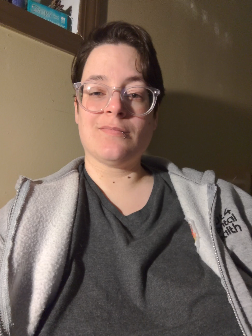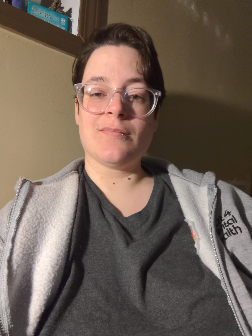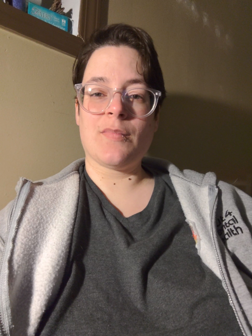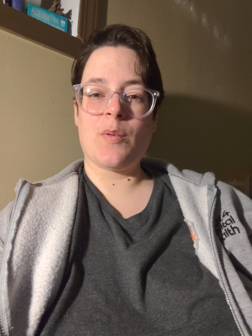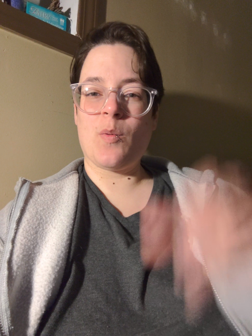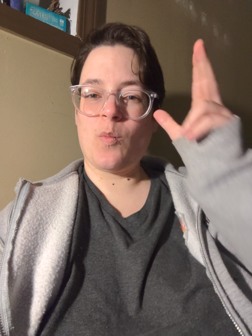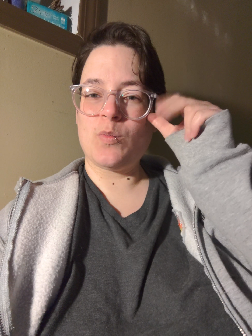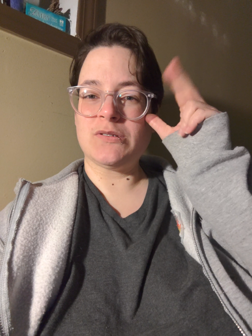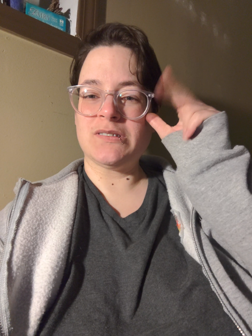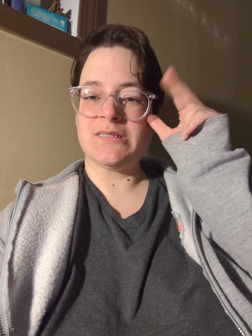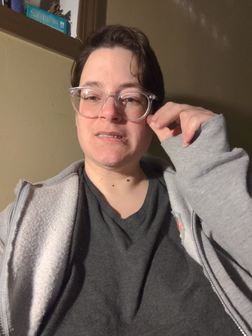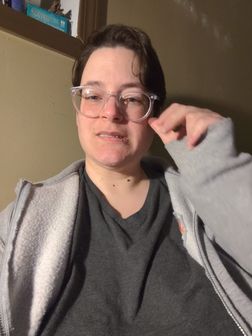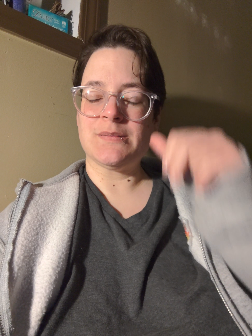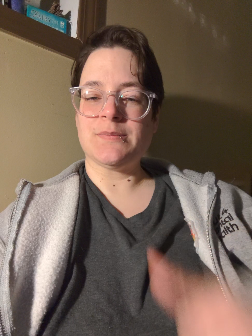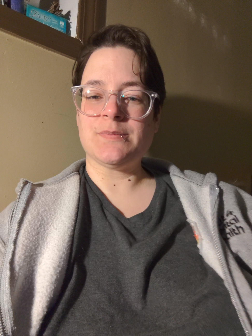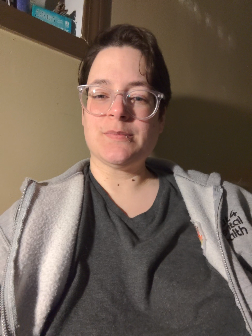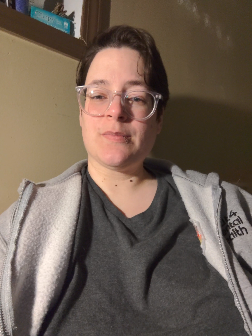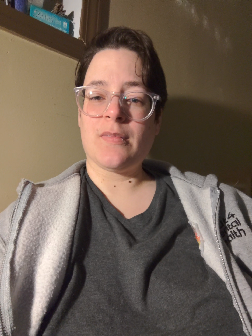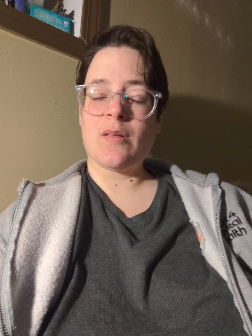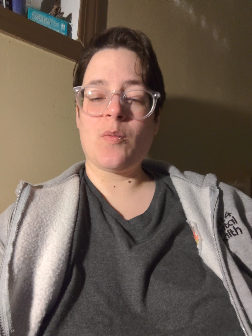horse